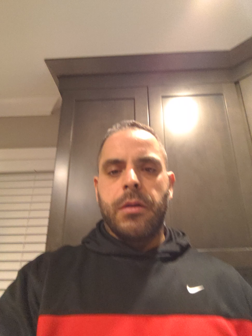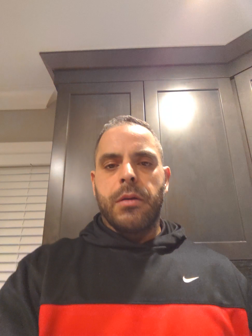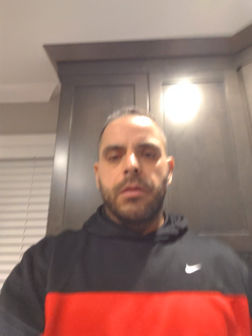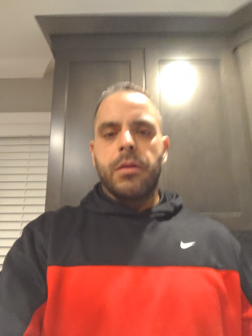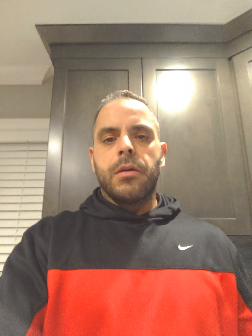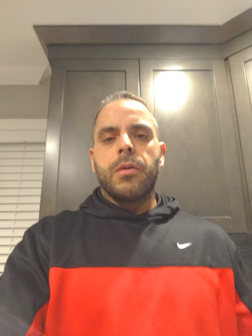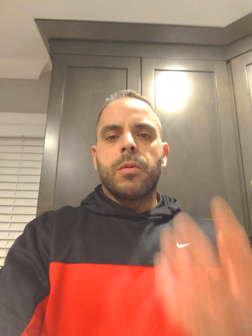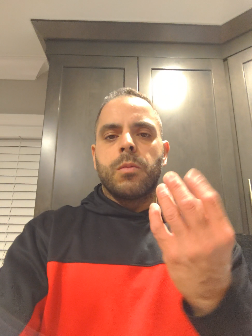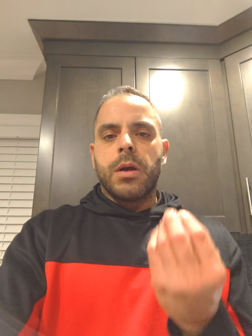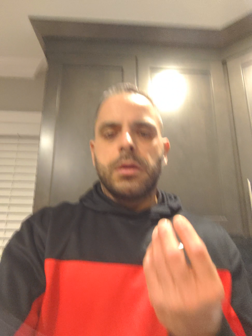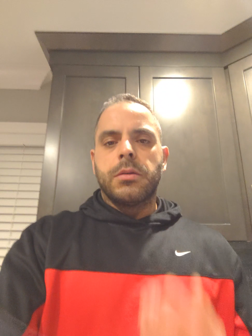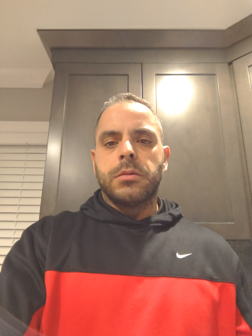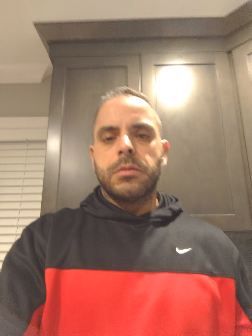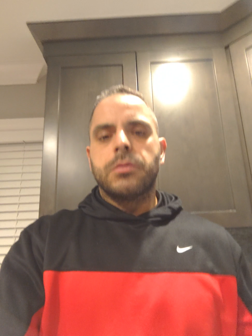wet